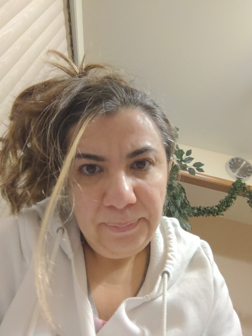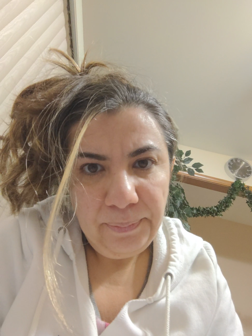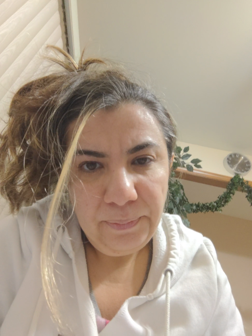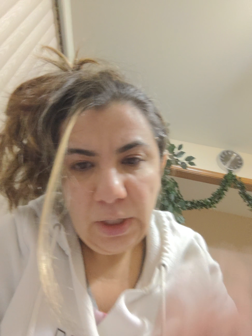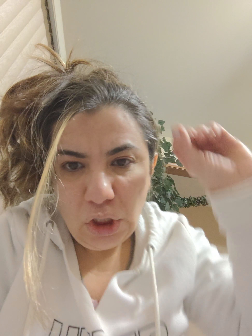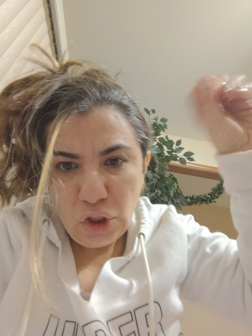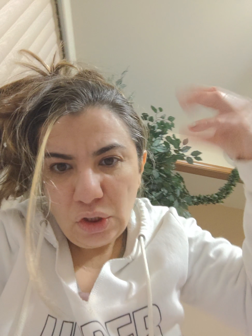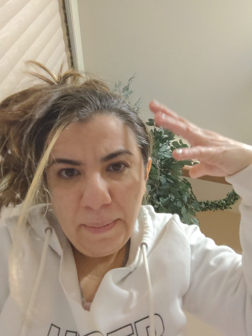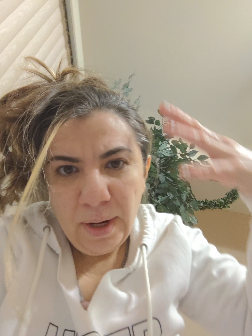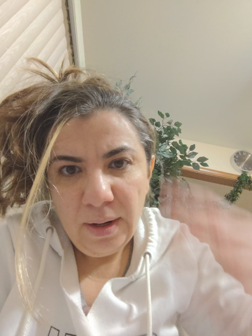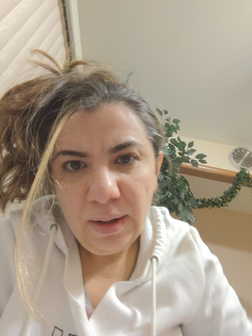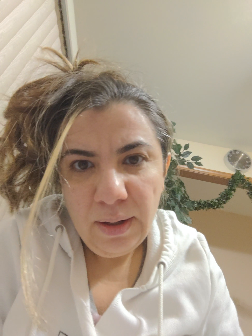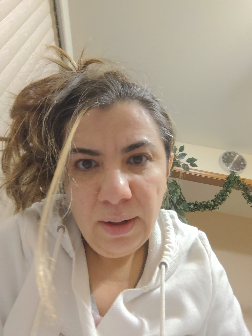sun